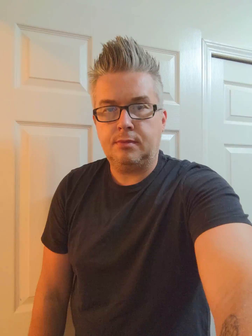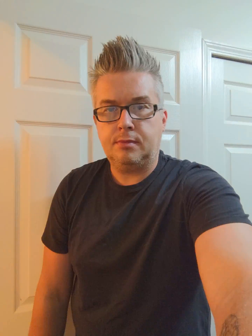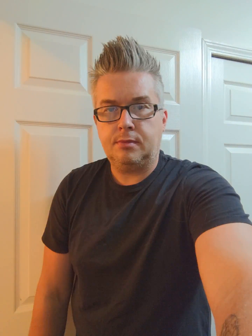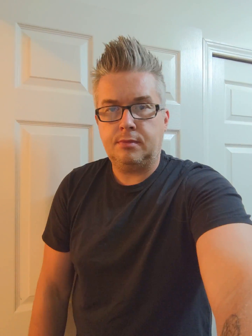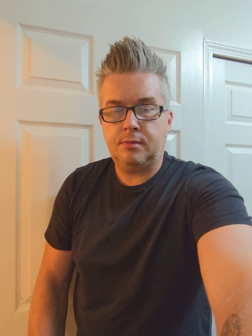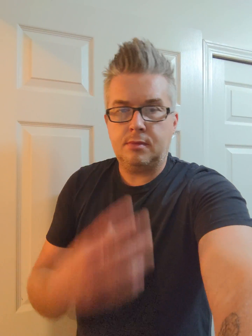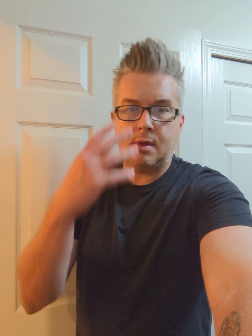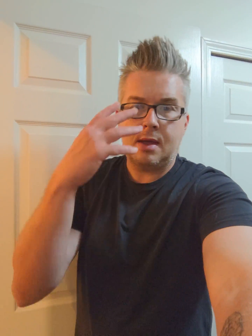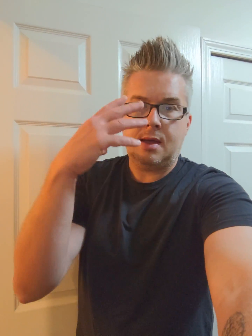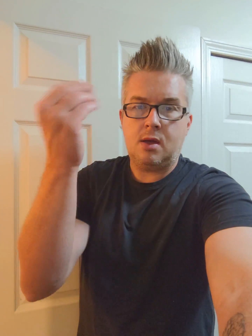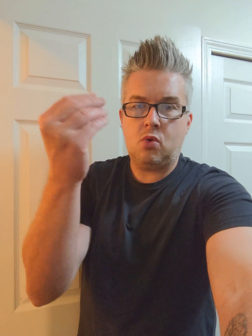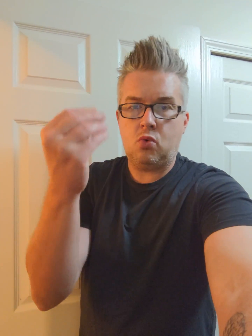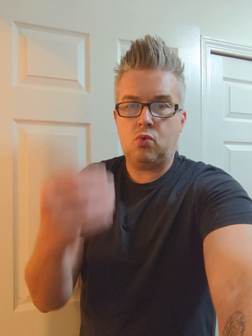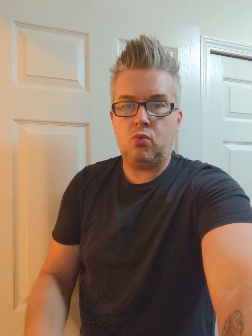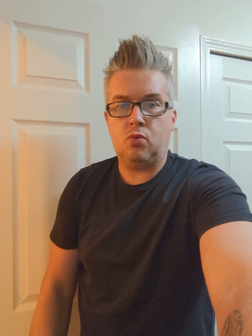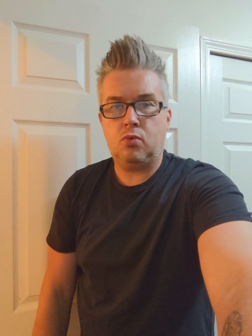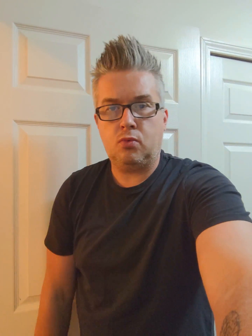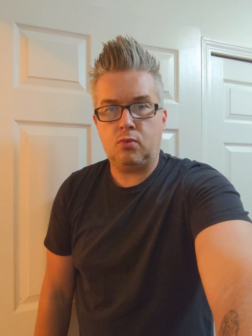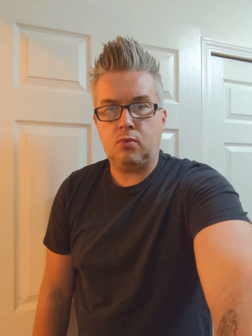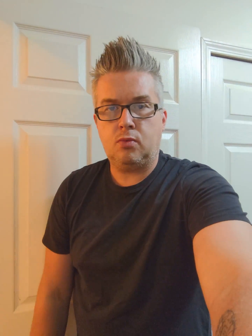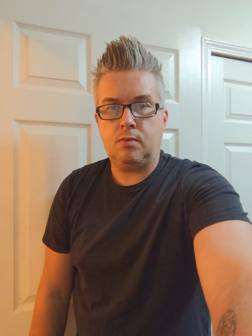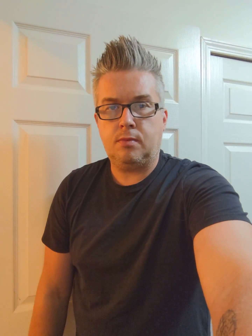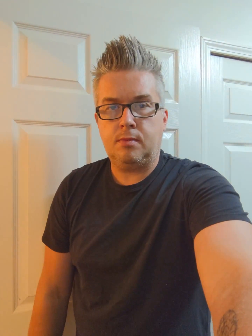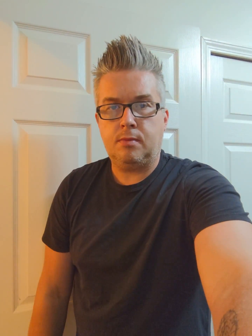going to